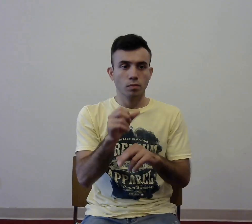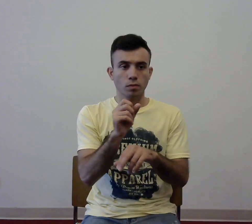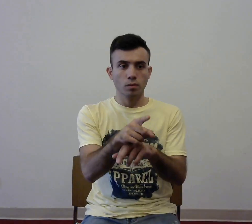sifariş